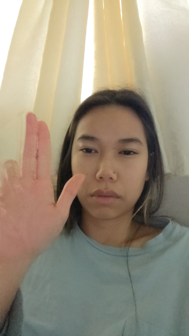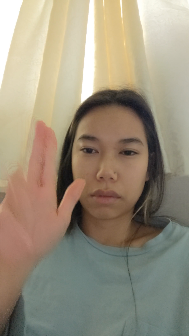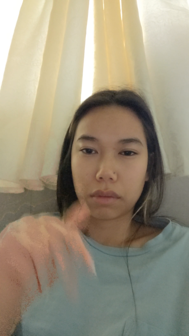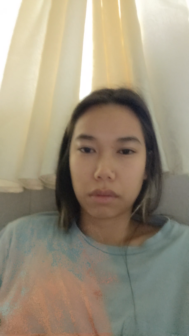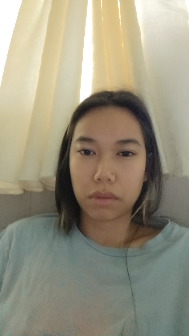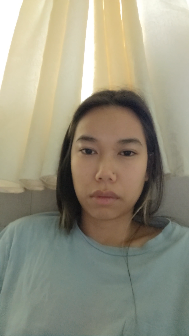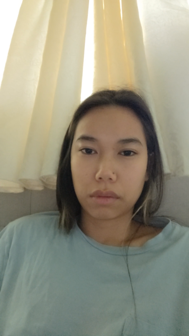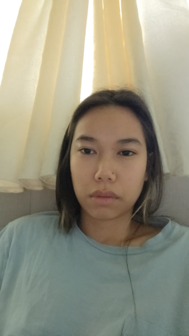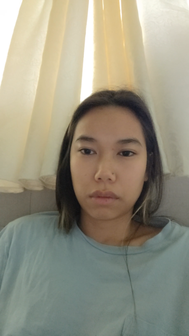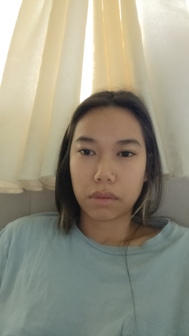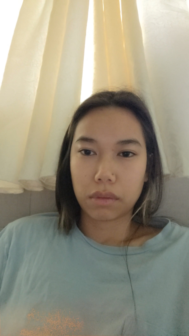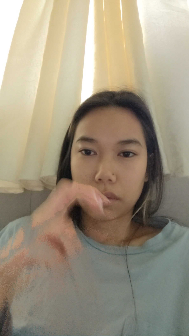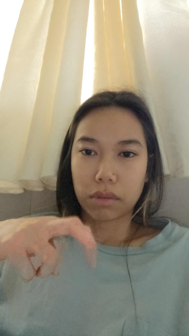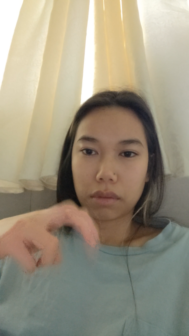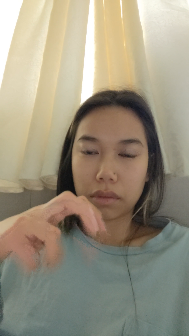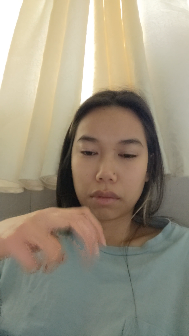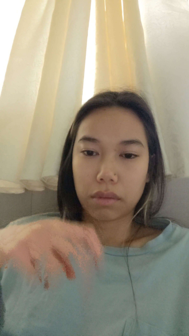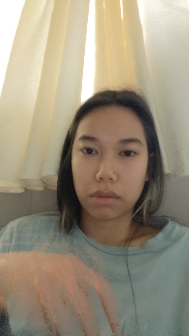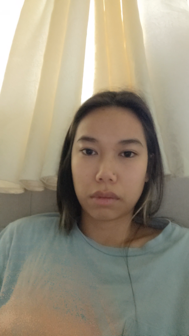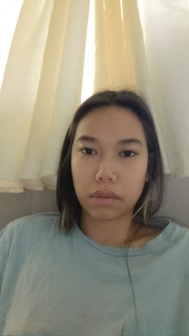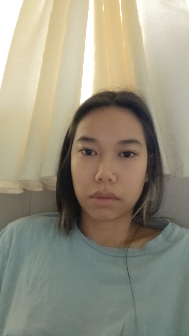potato